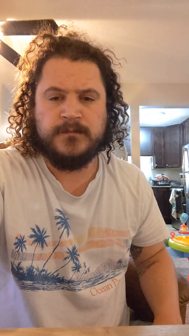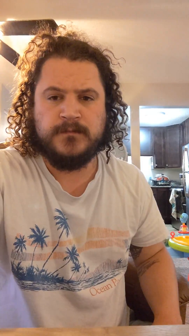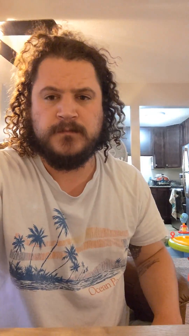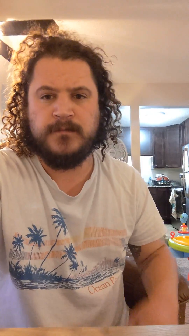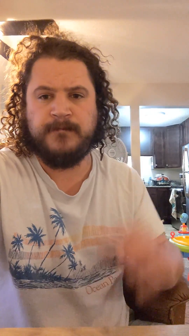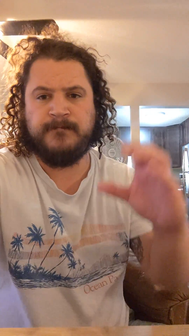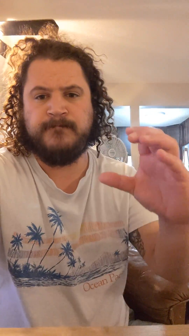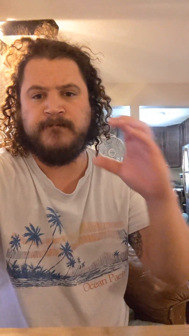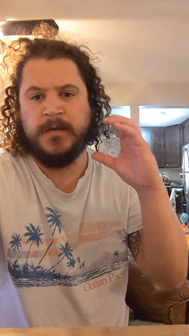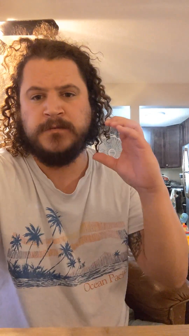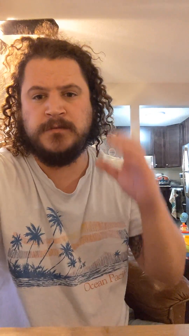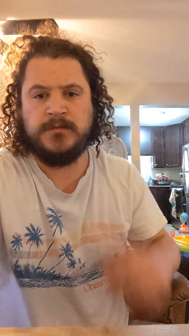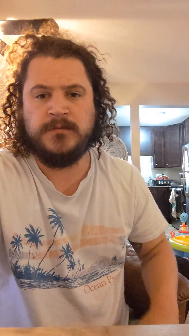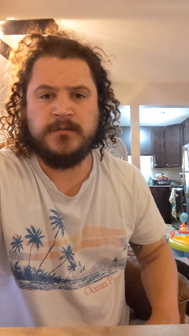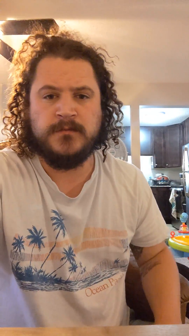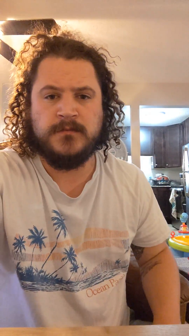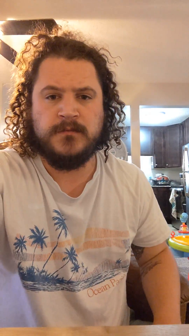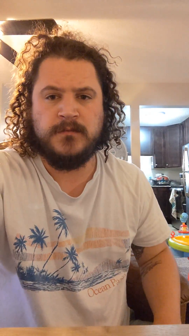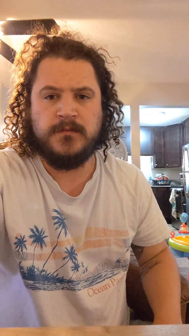bus